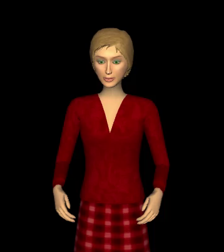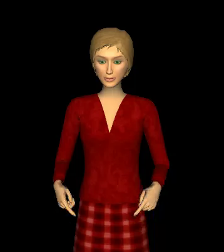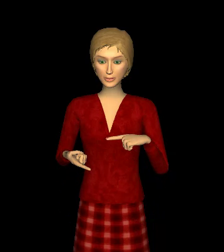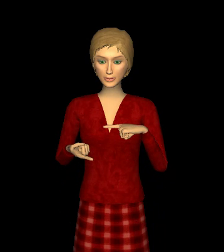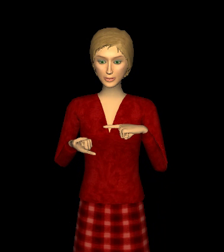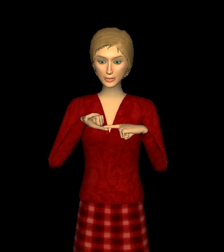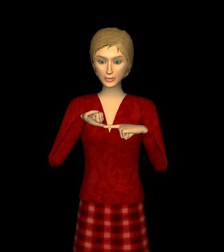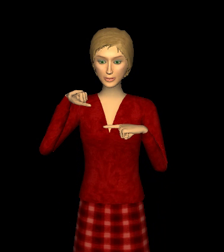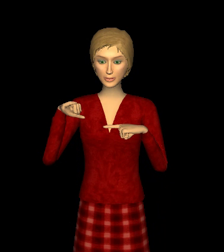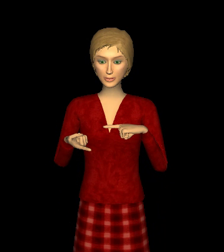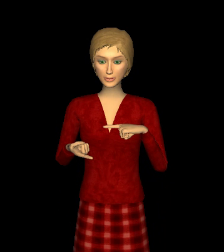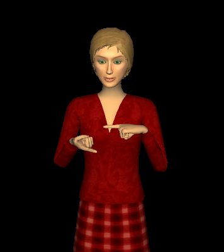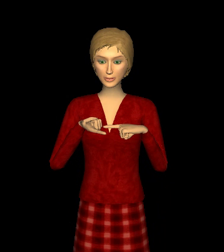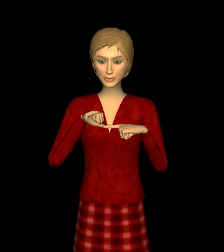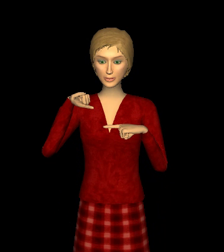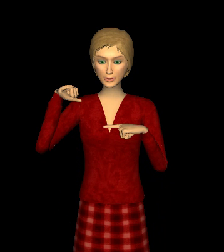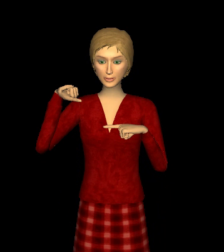فريد